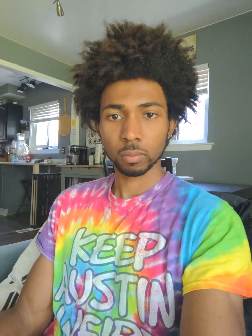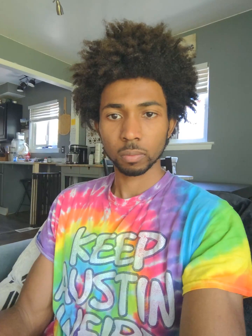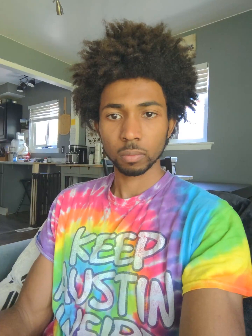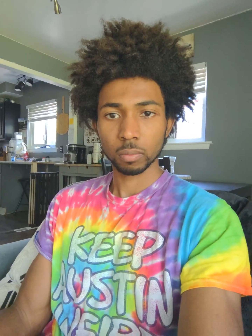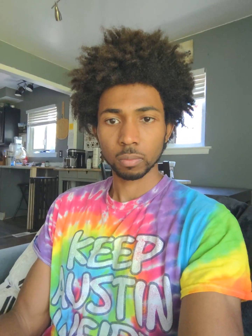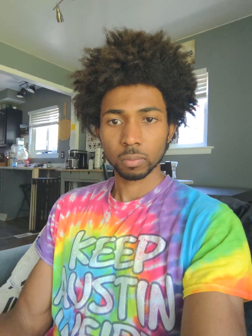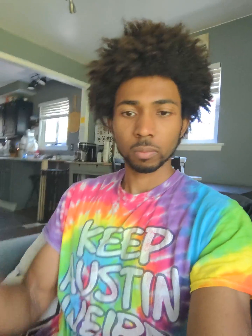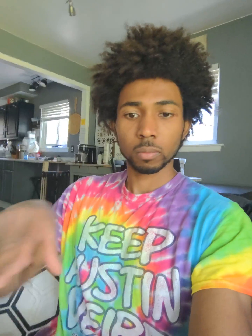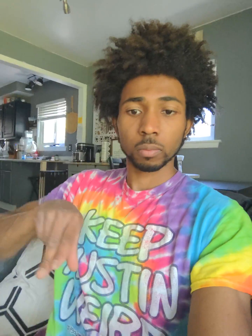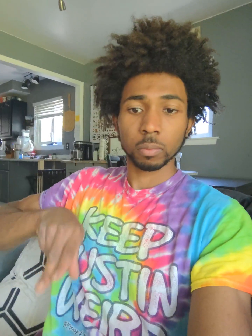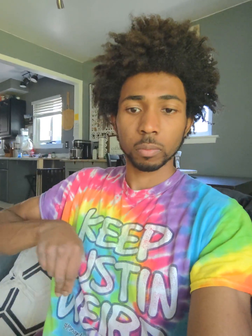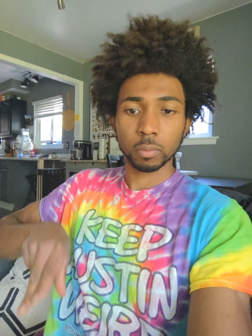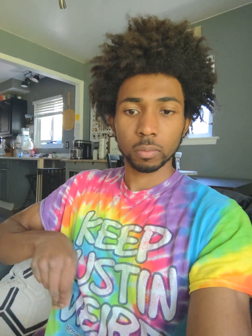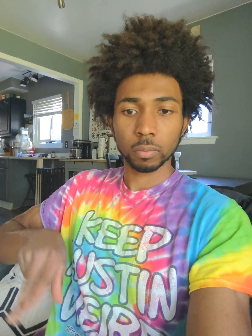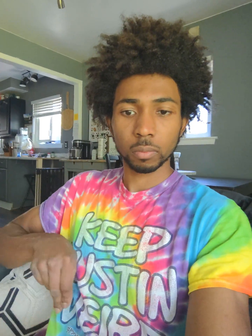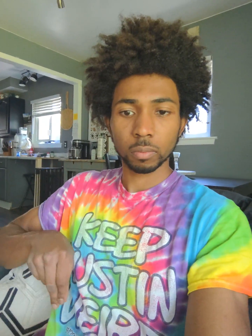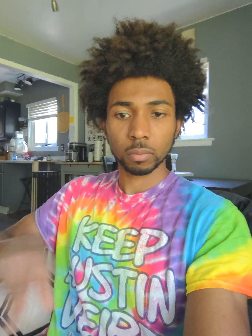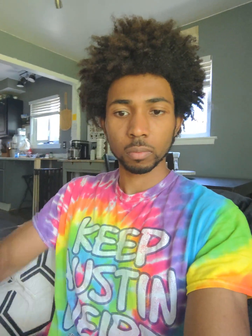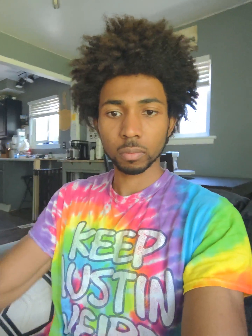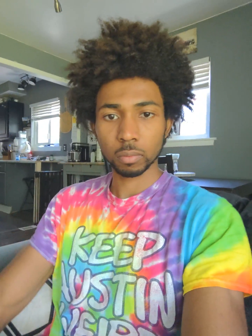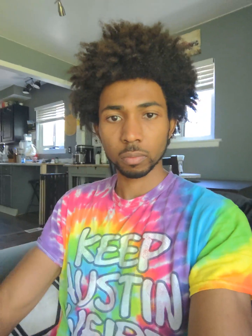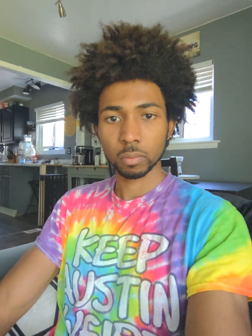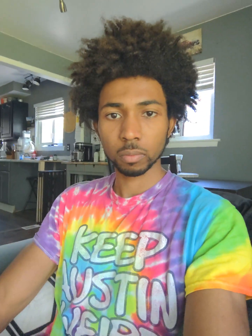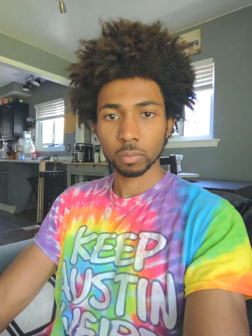diaper